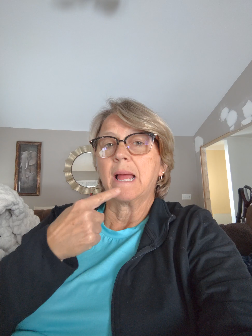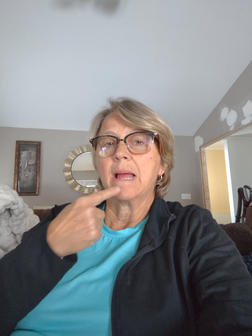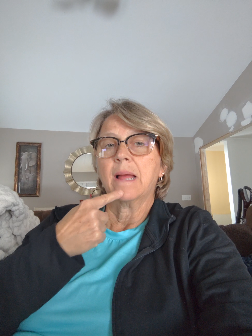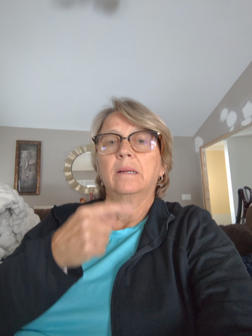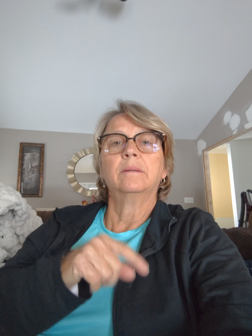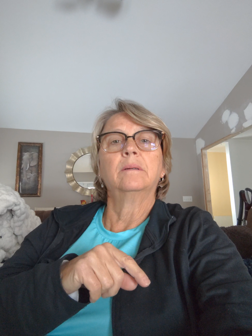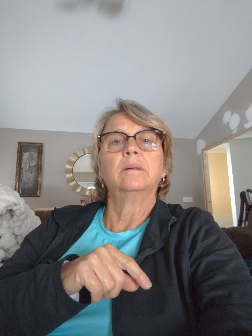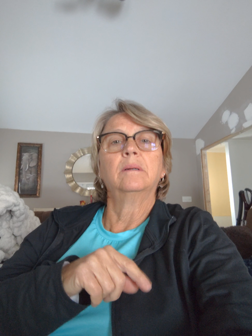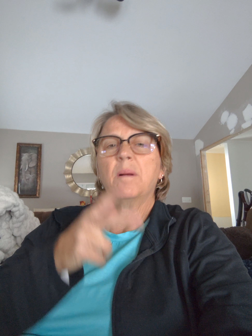say